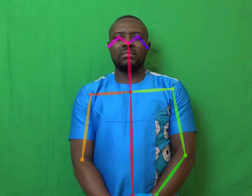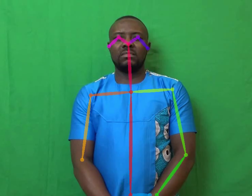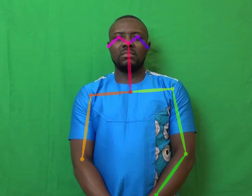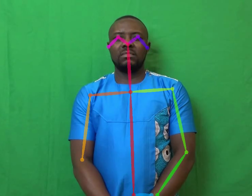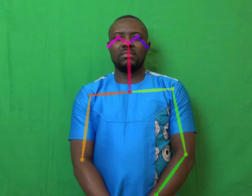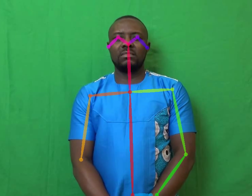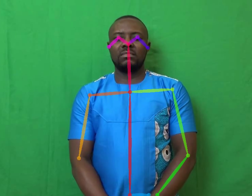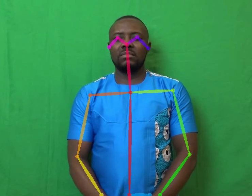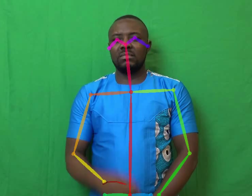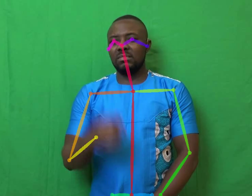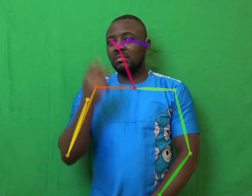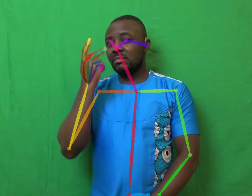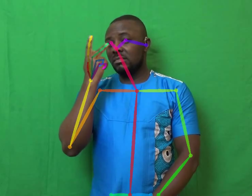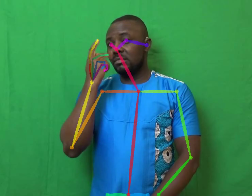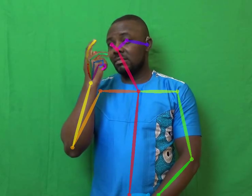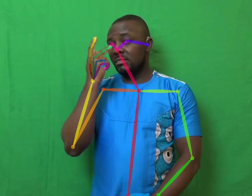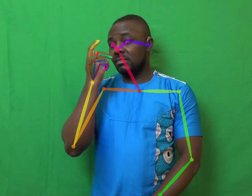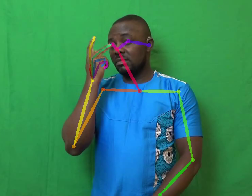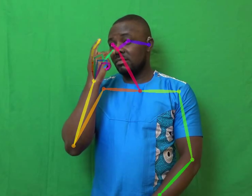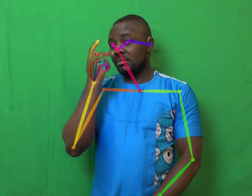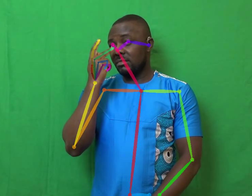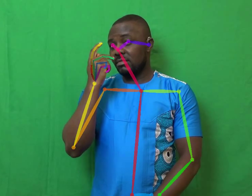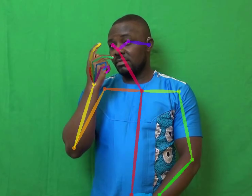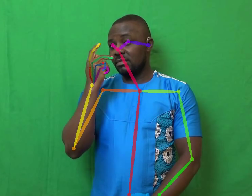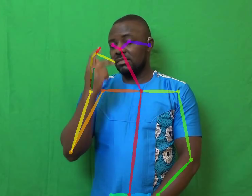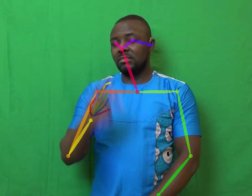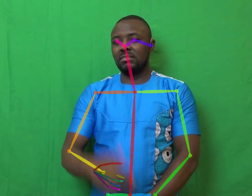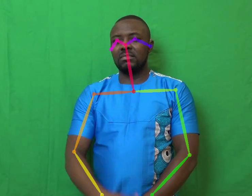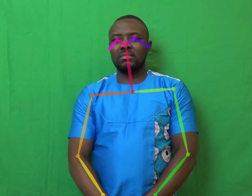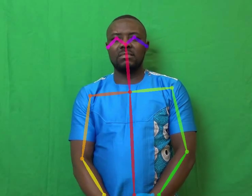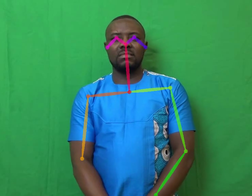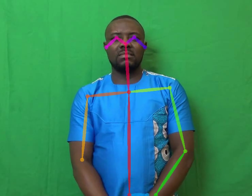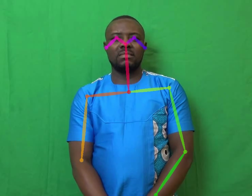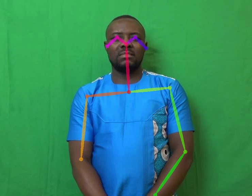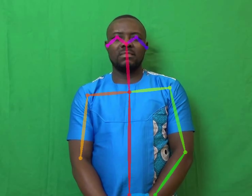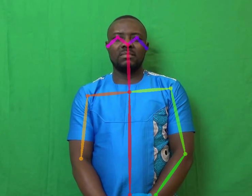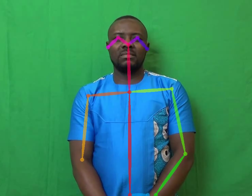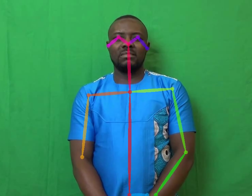penis